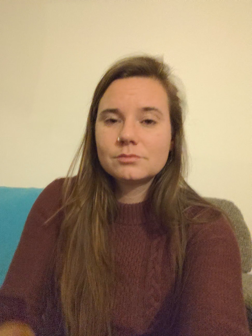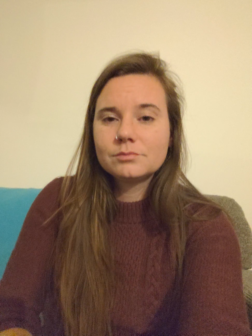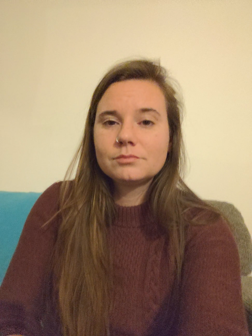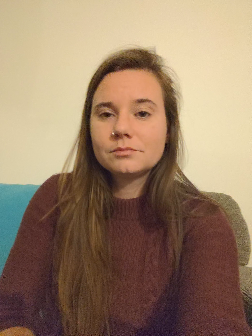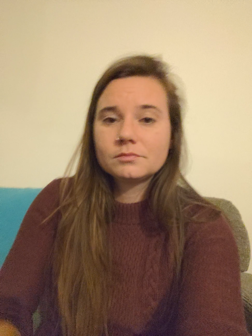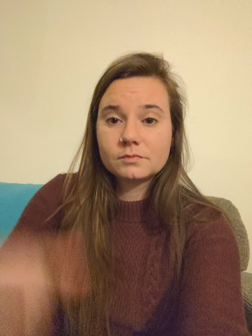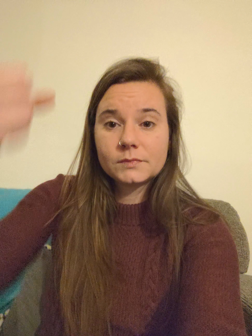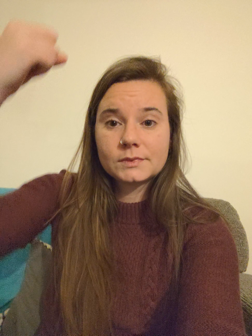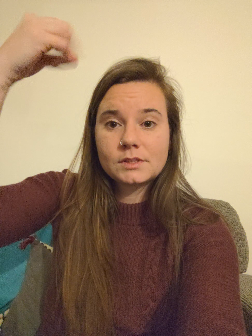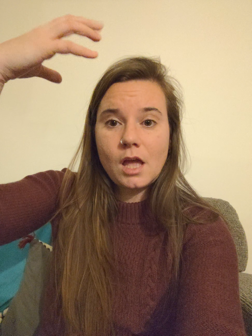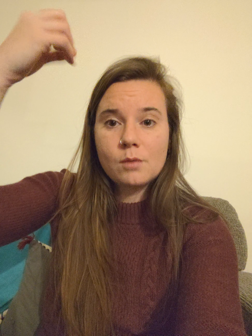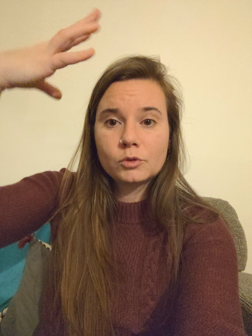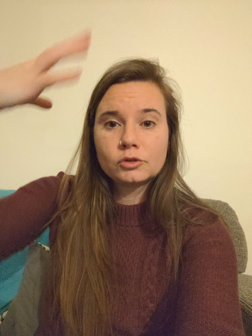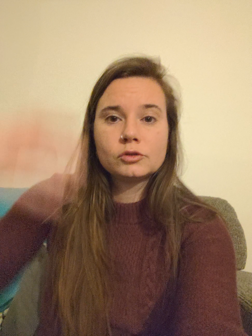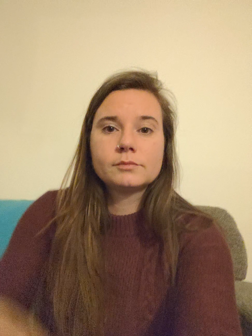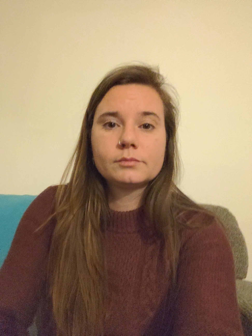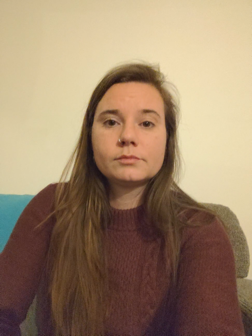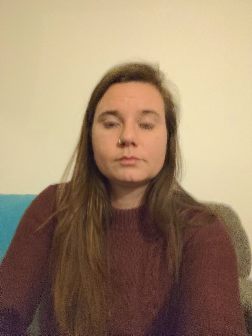shower